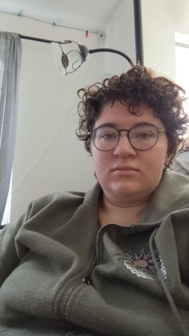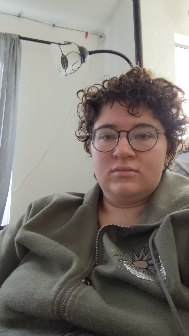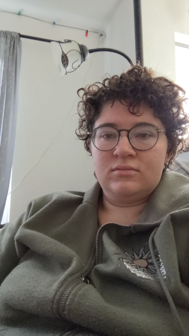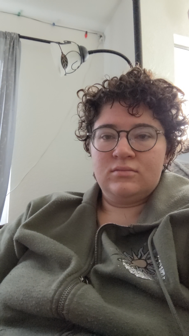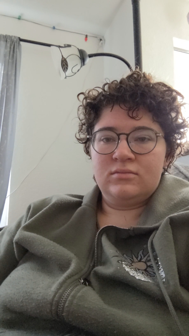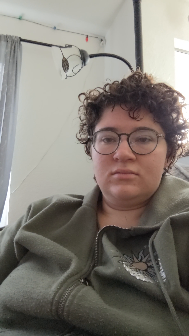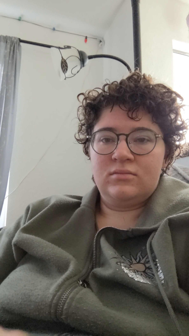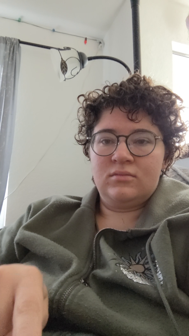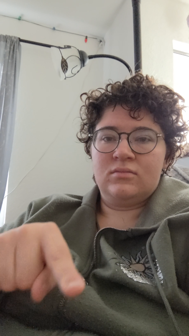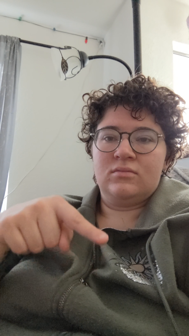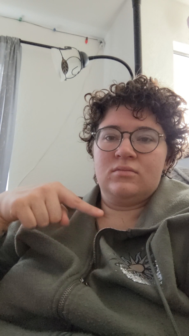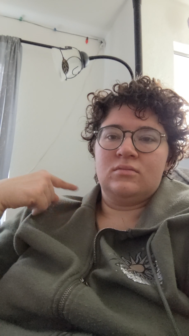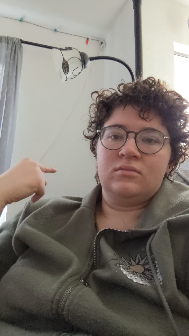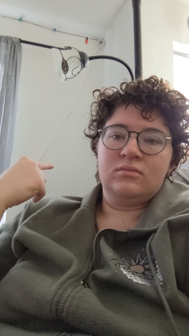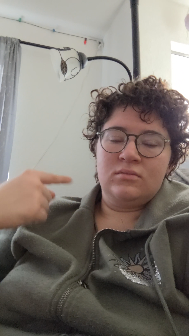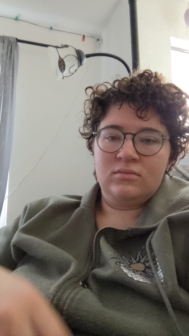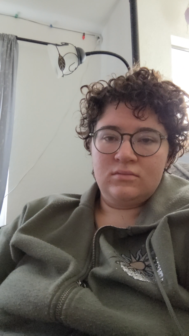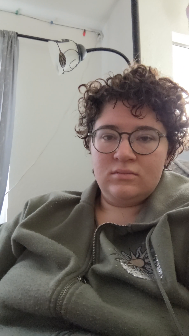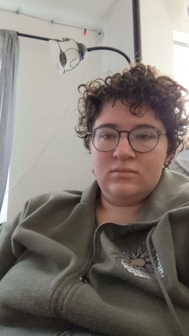long